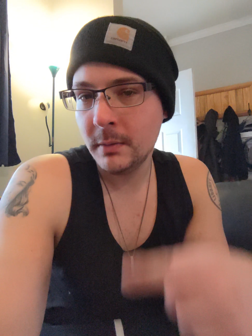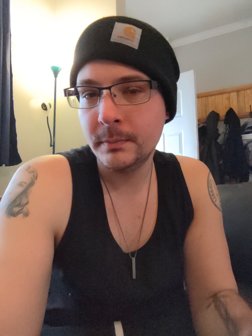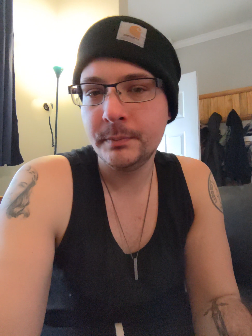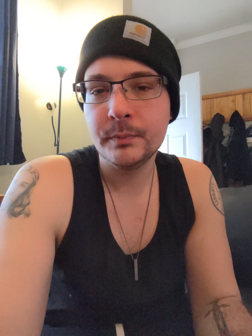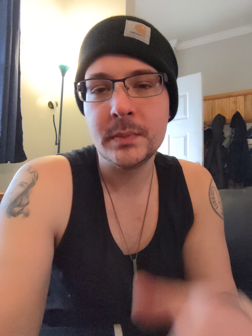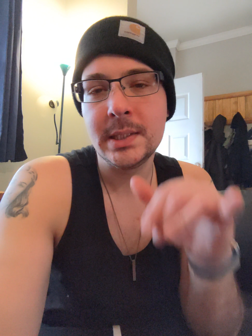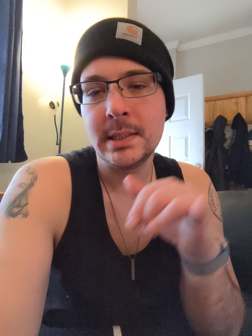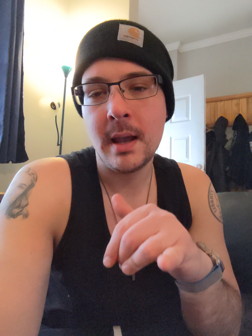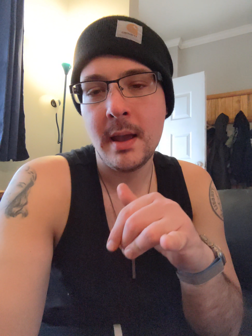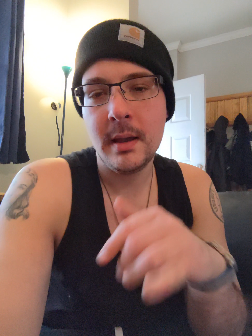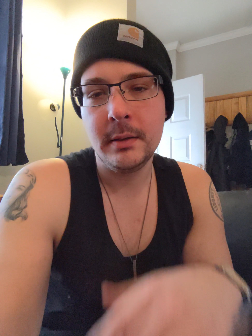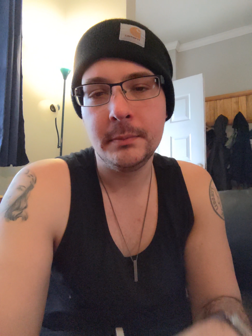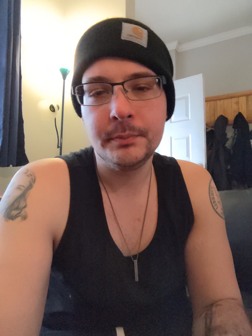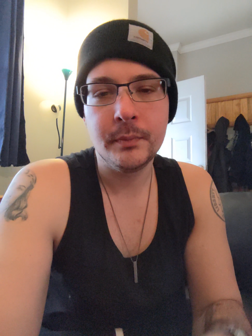stay